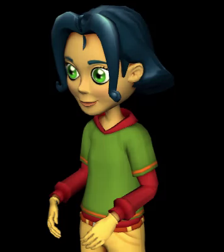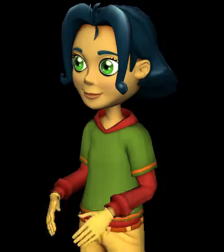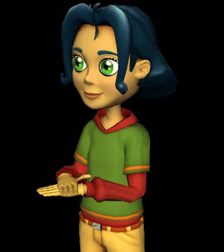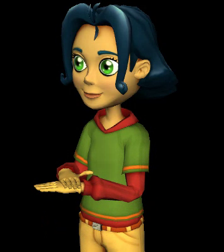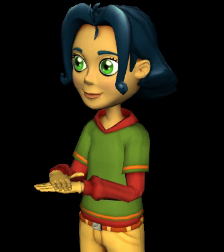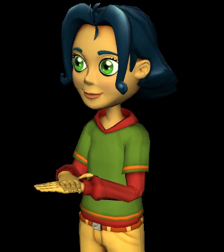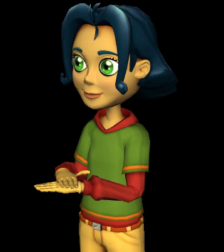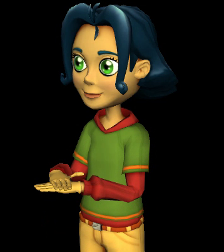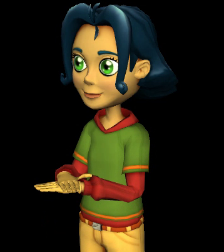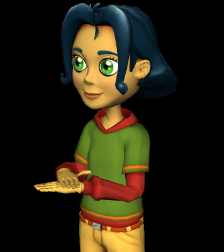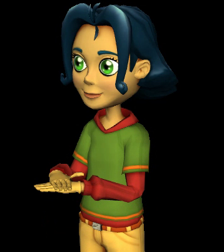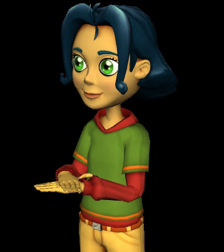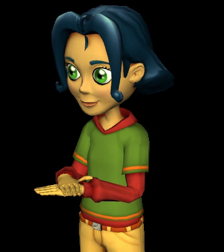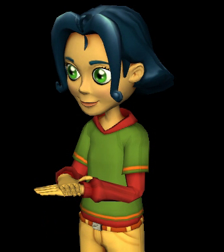مرهم